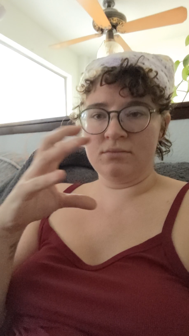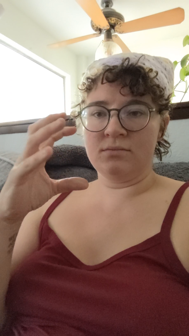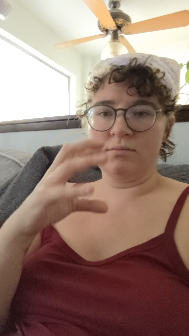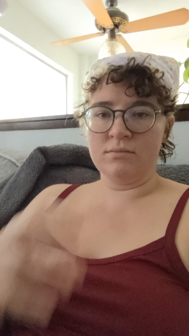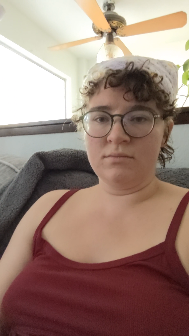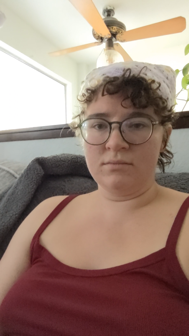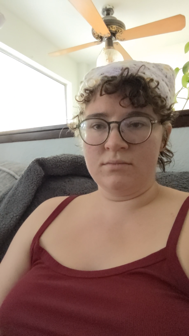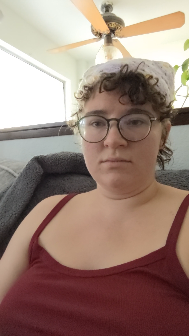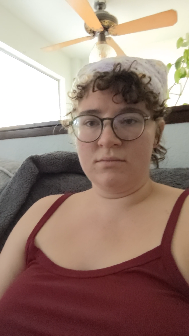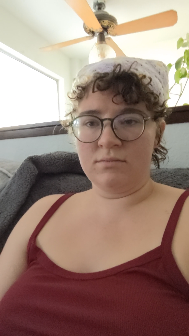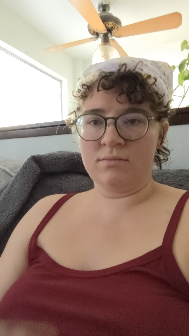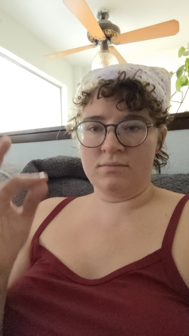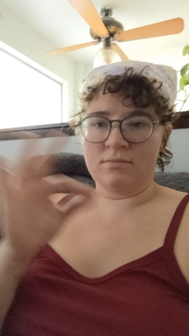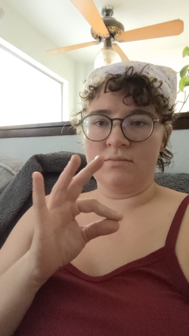fit